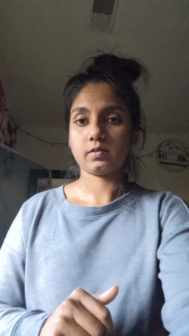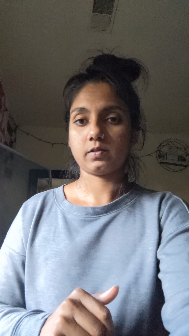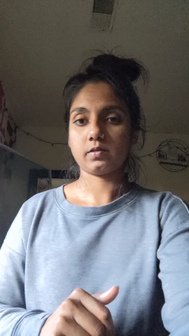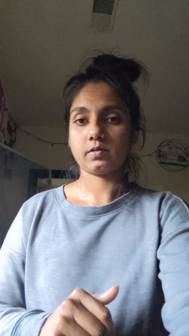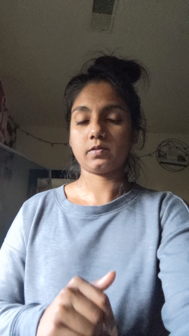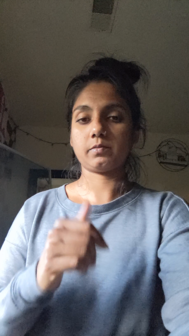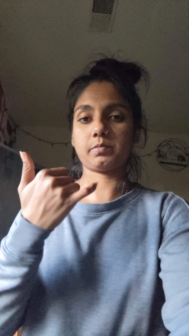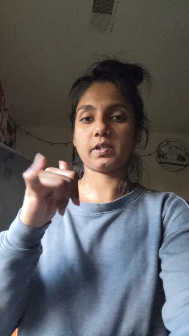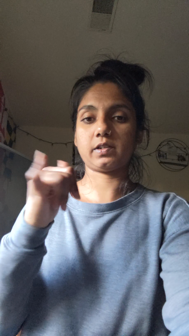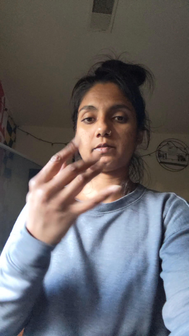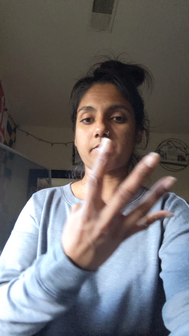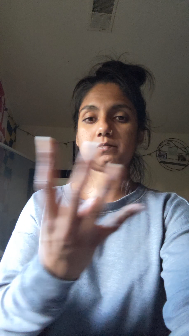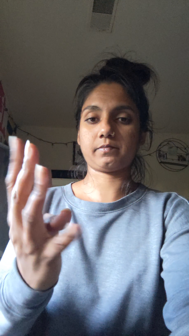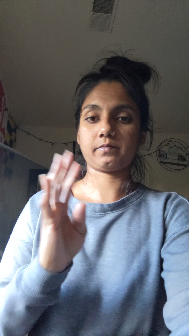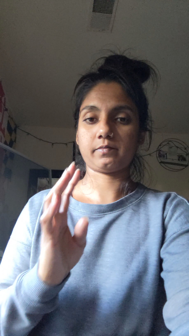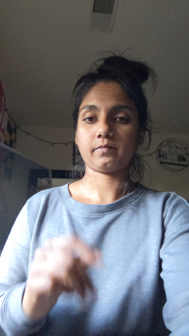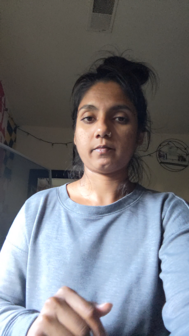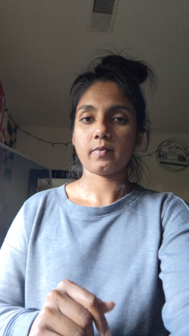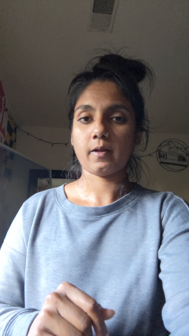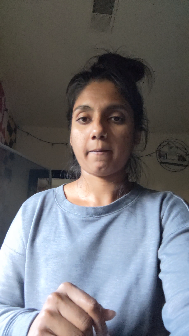playpen